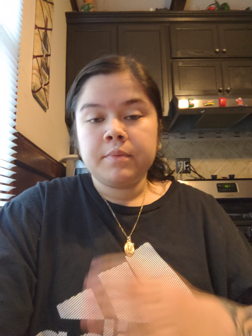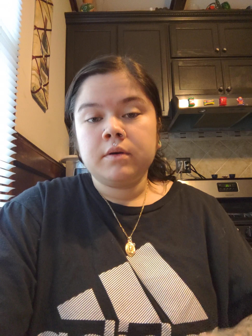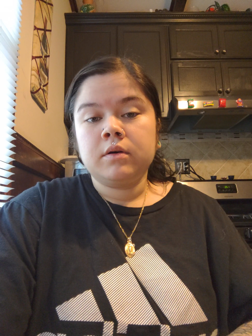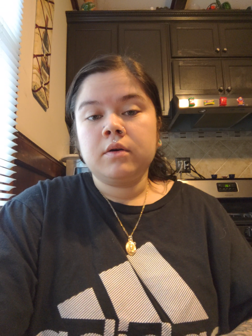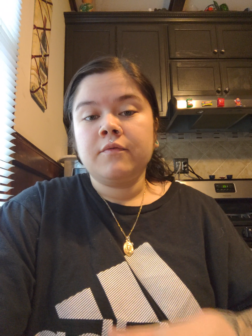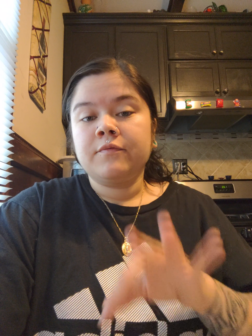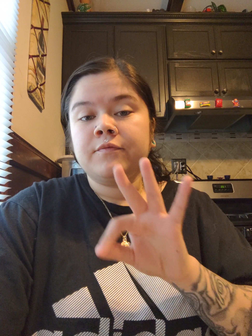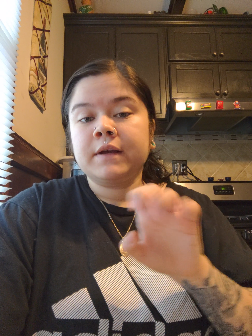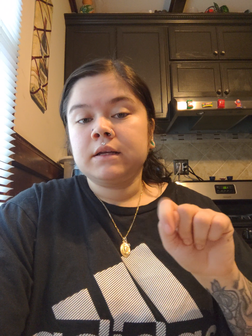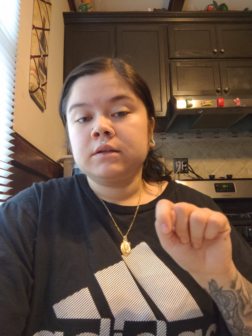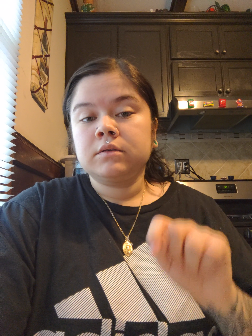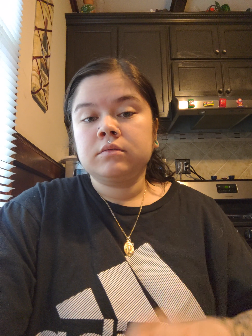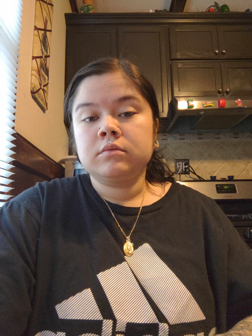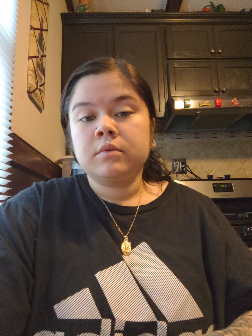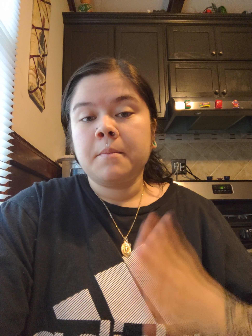feet